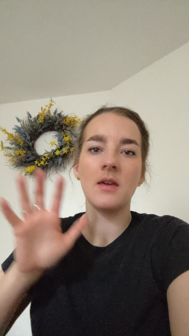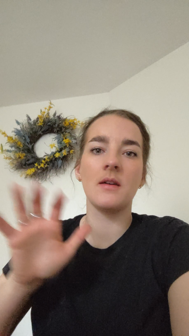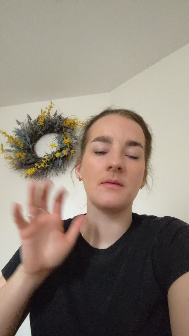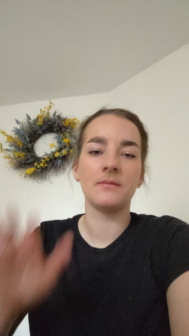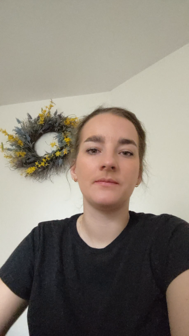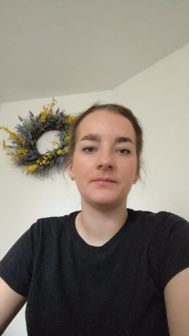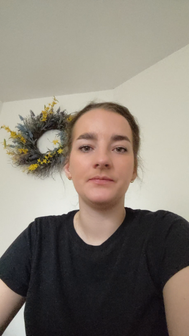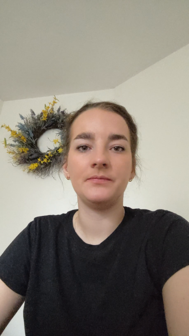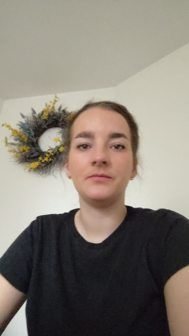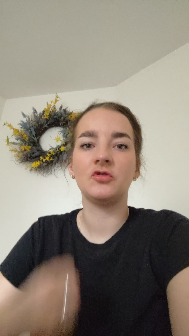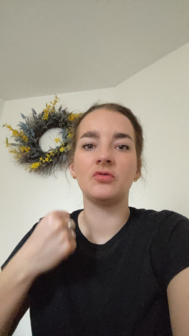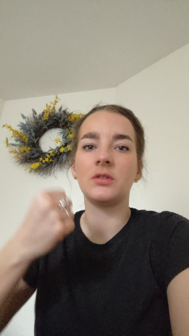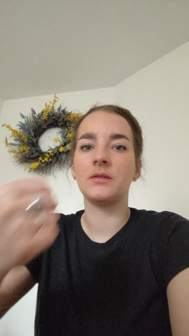drive